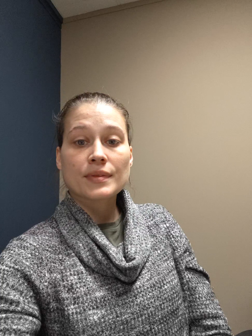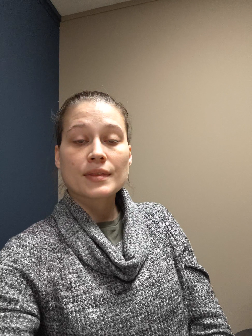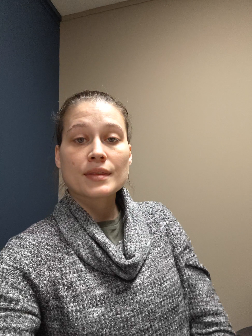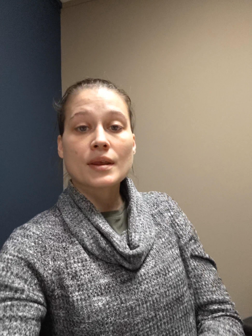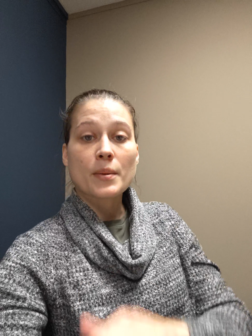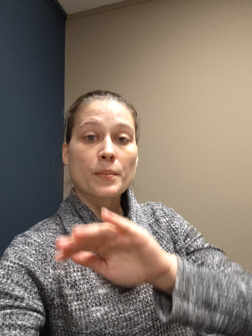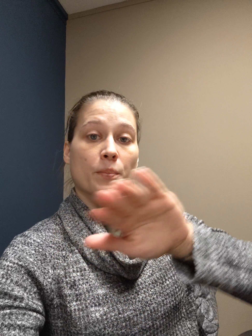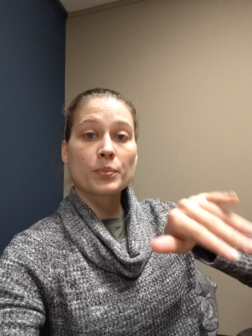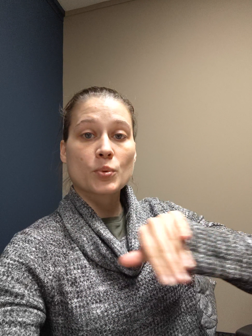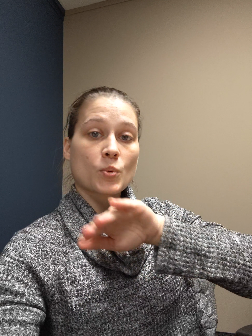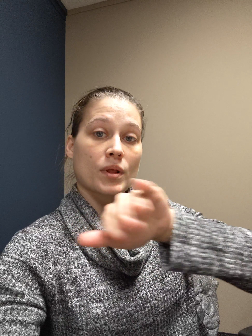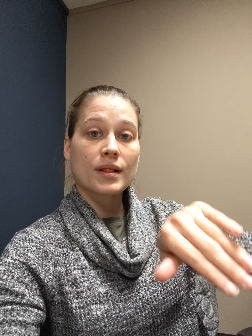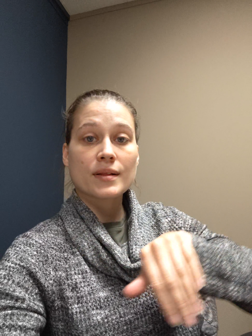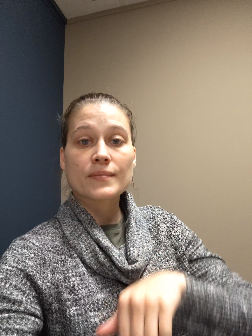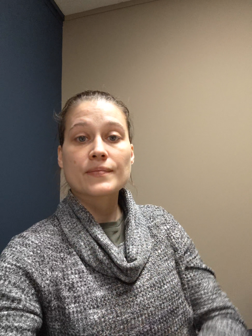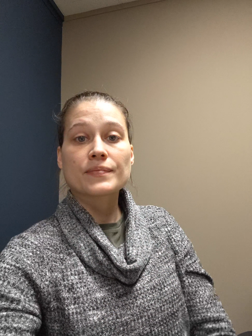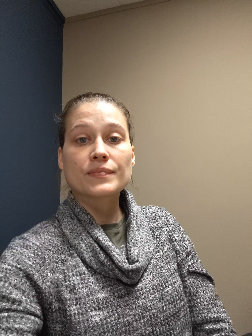pool